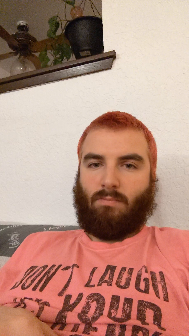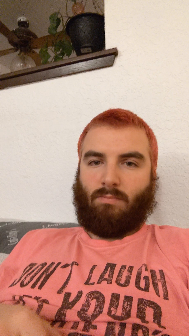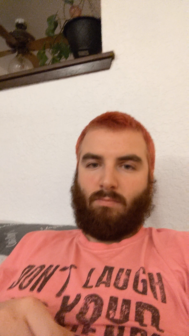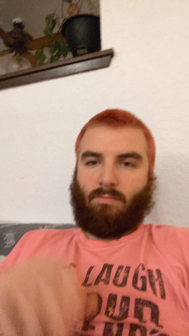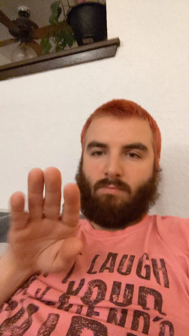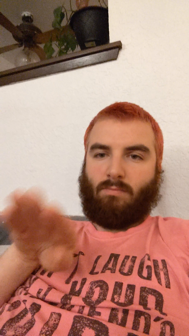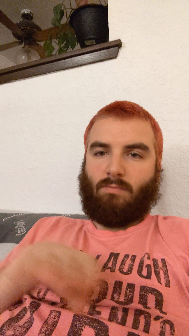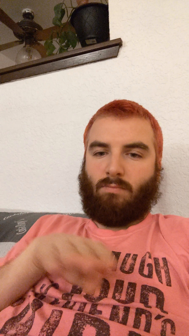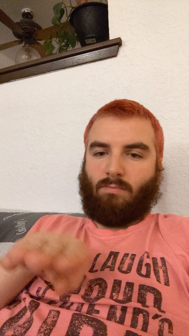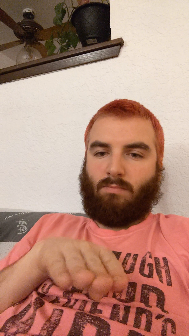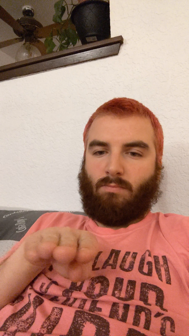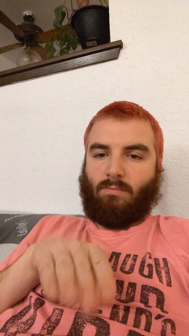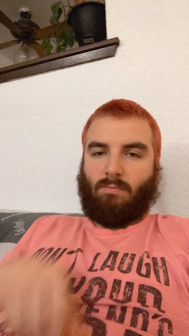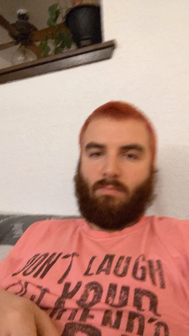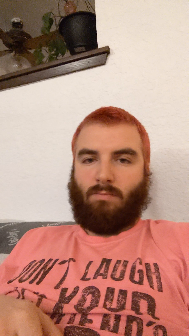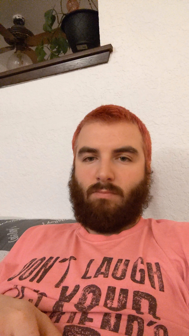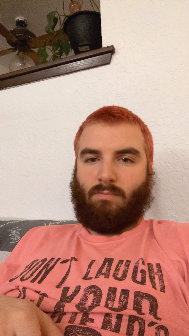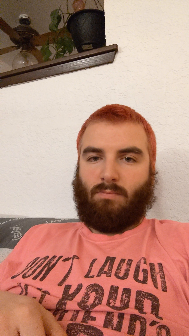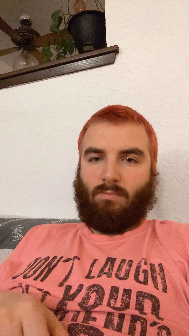boots